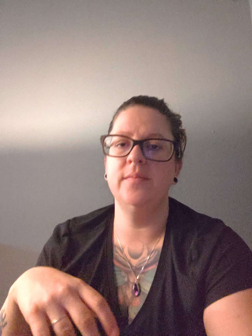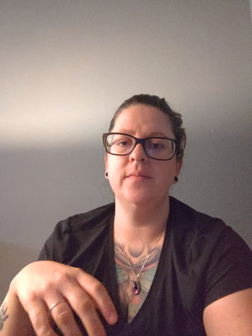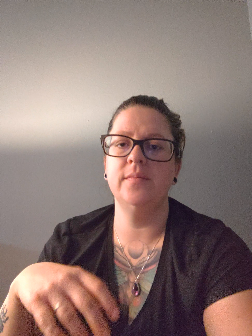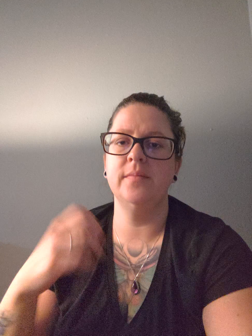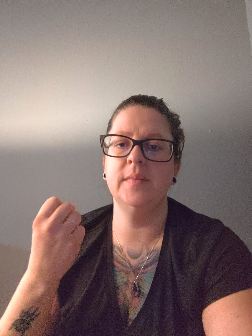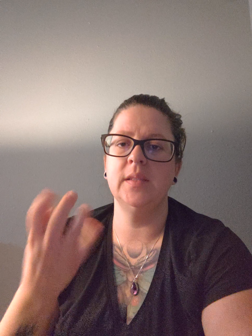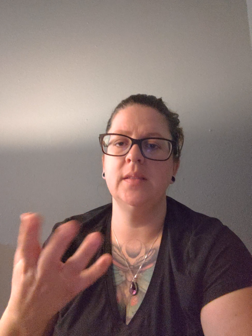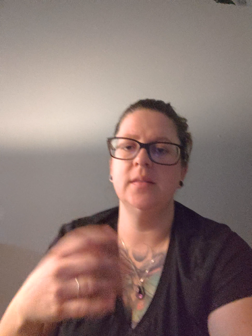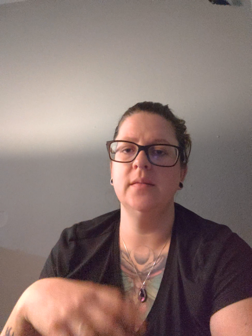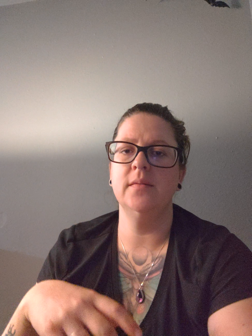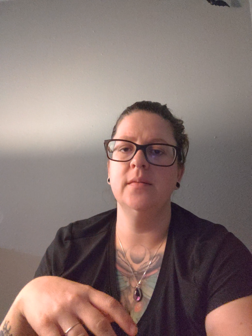many